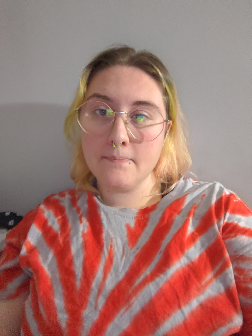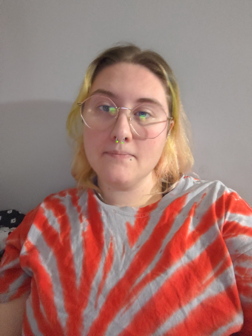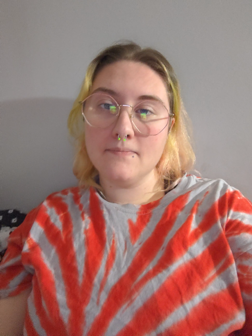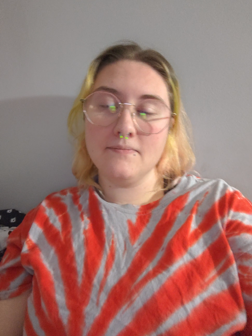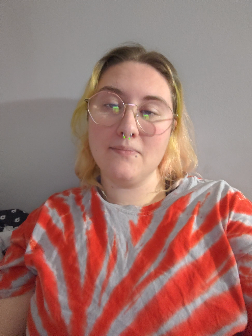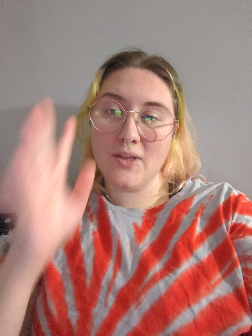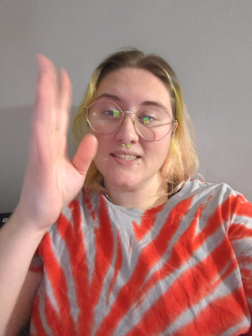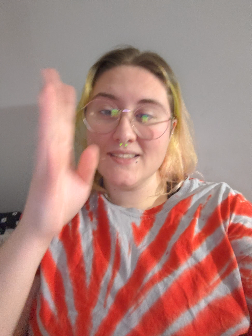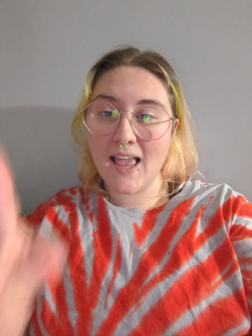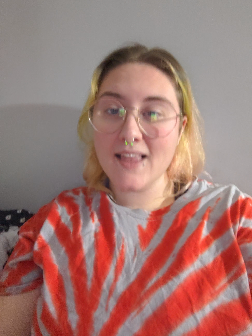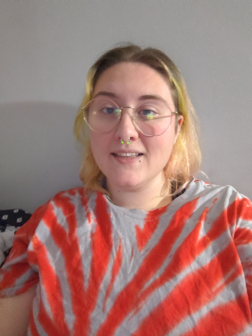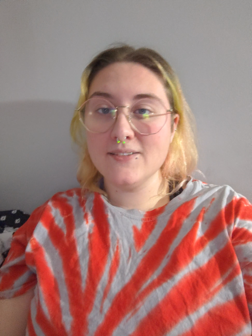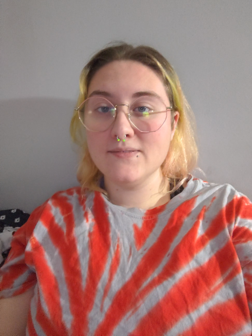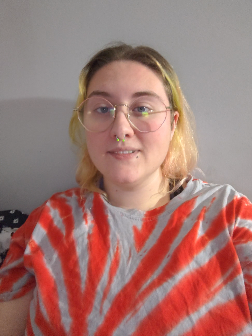pretend